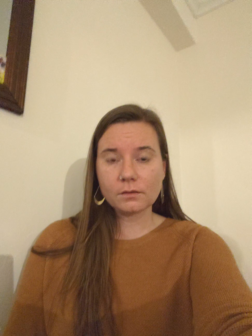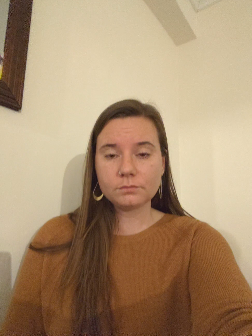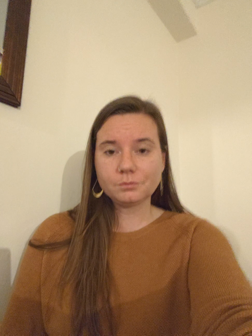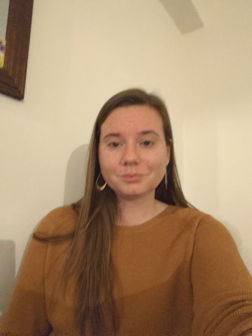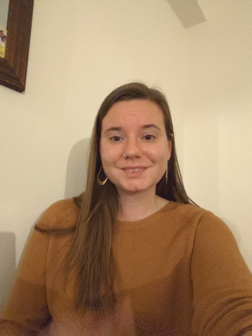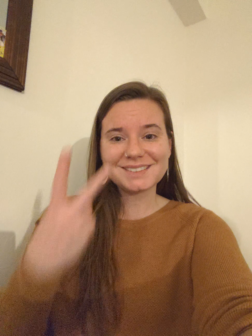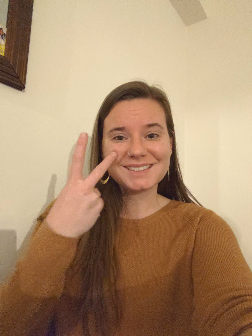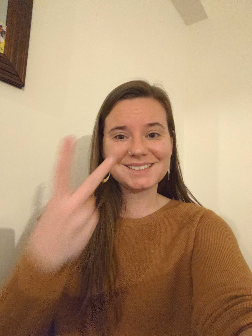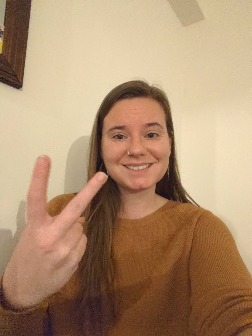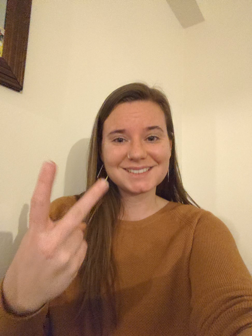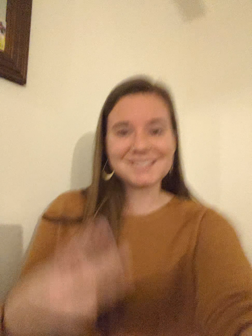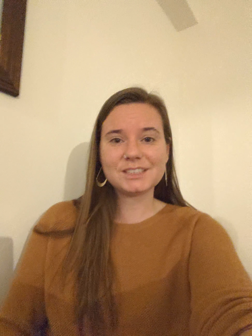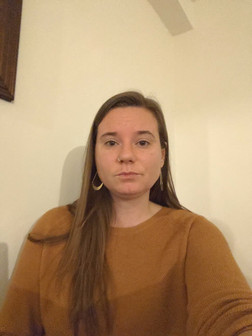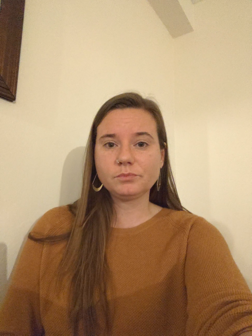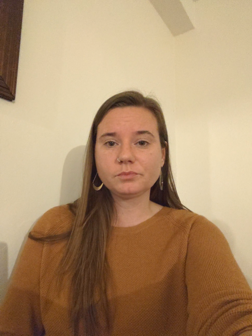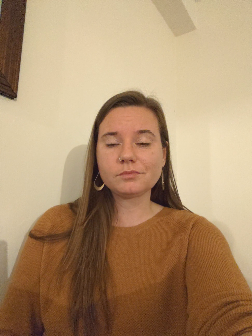see